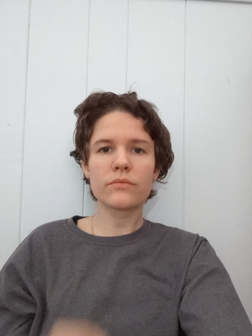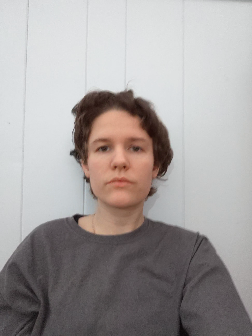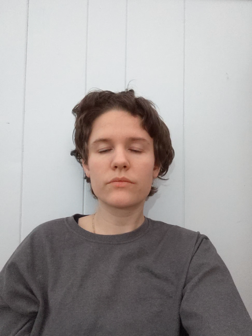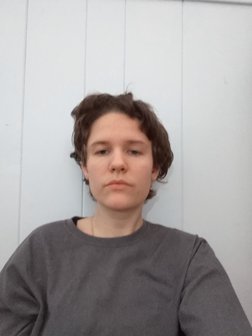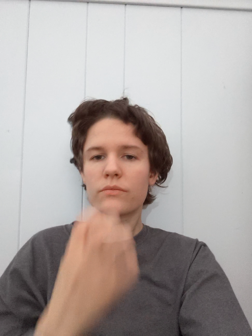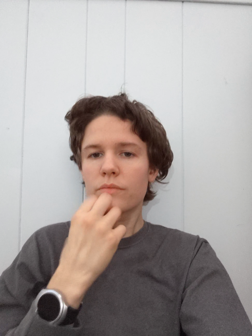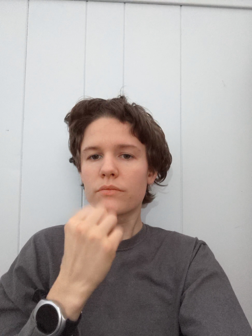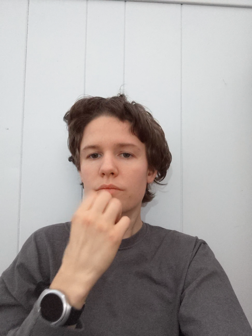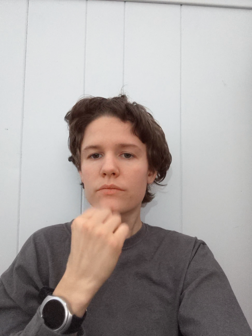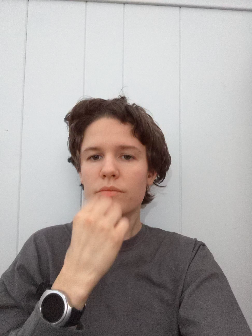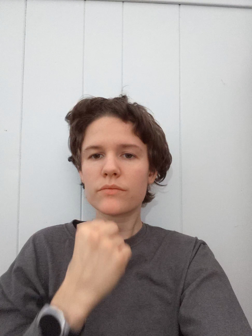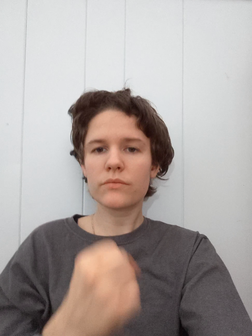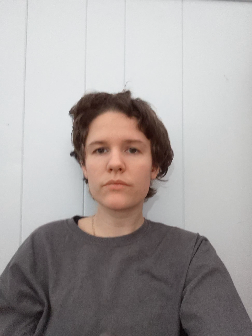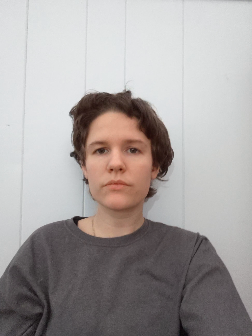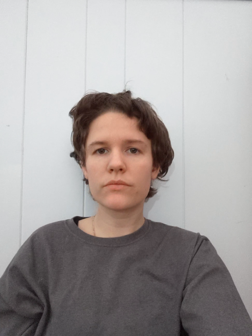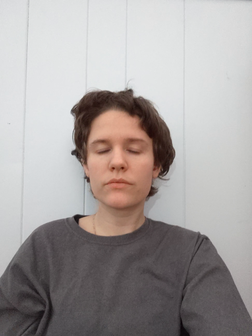underwear